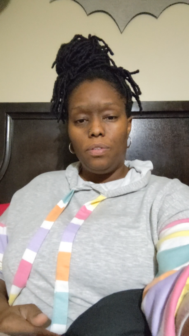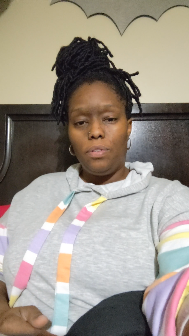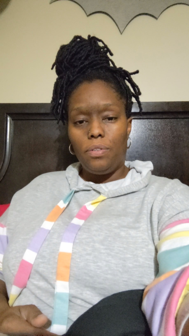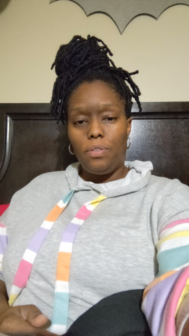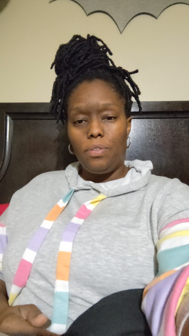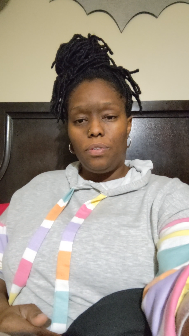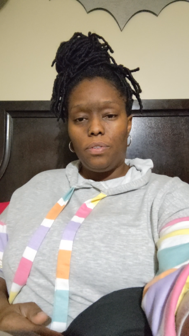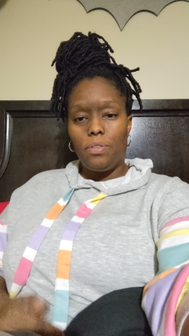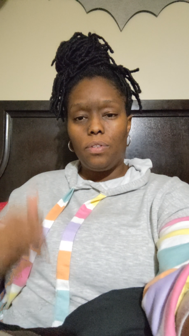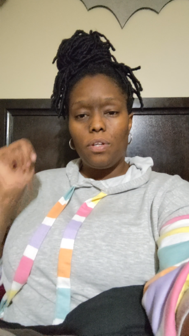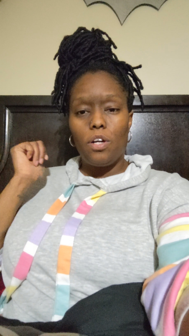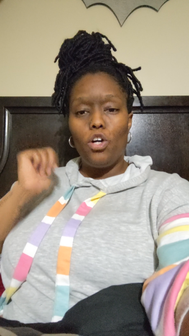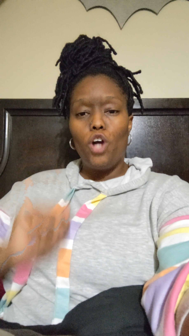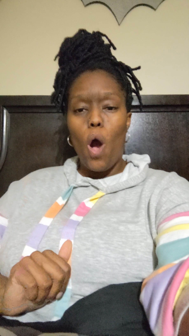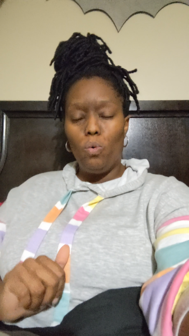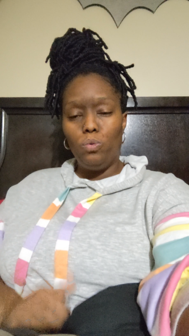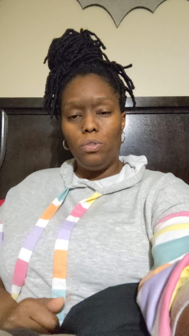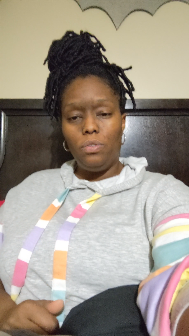coats